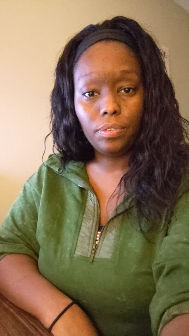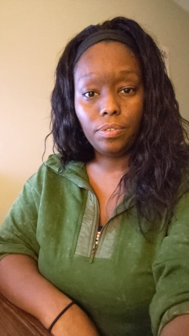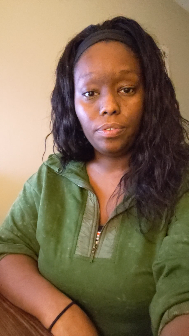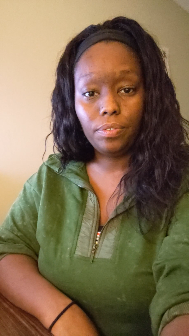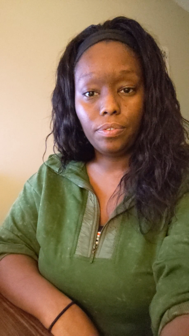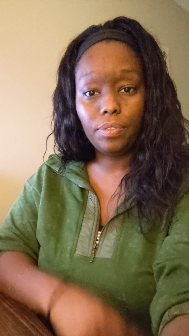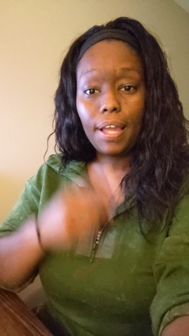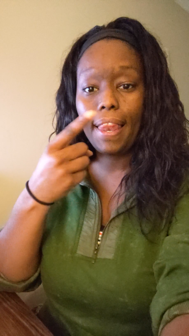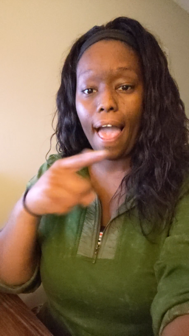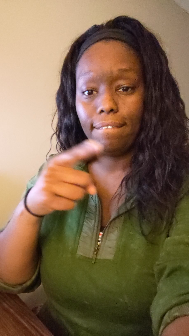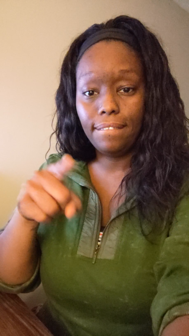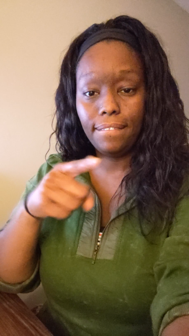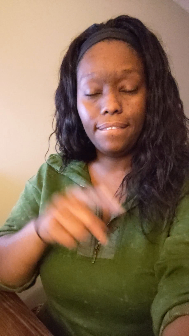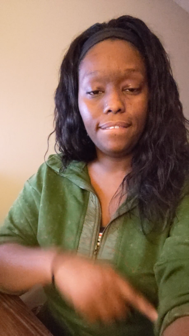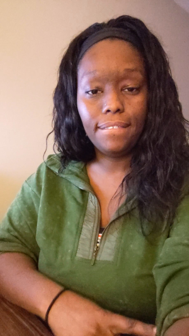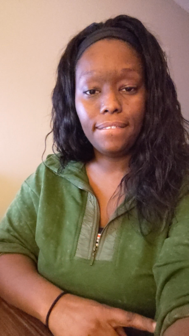knife